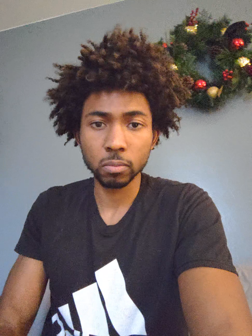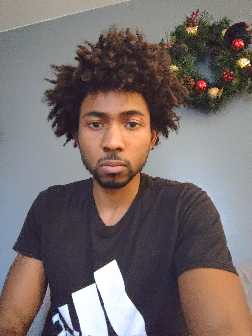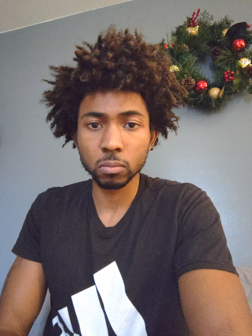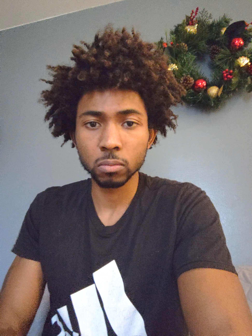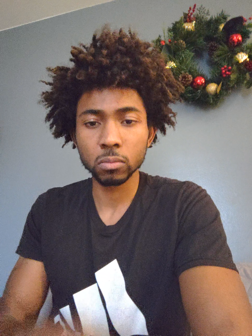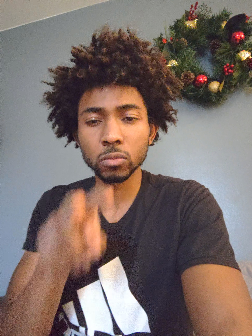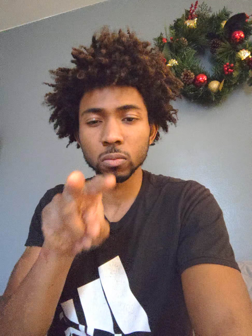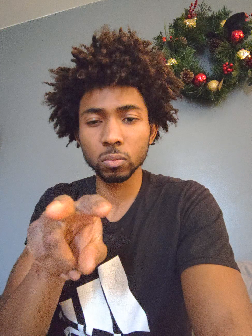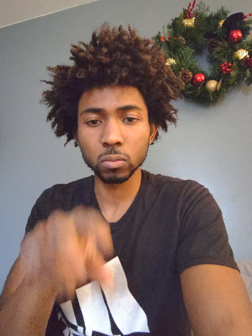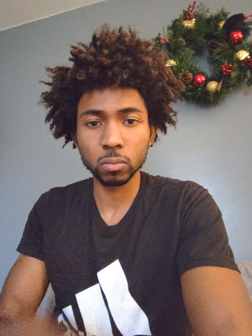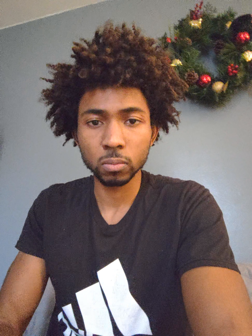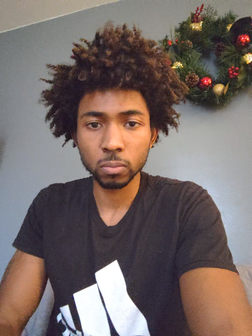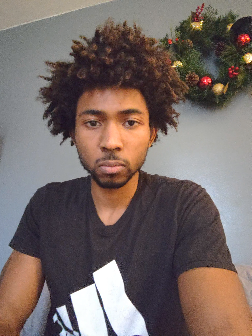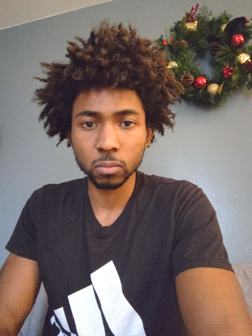look